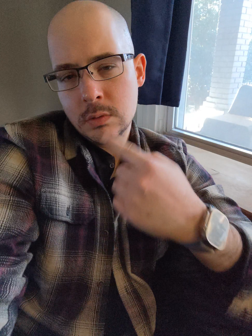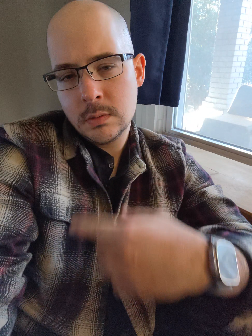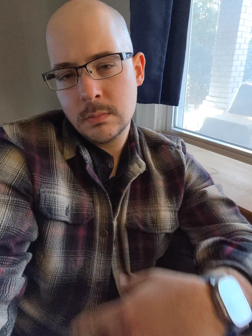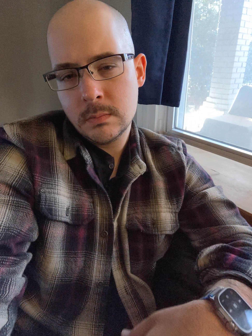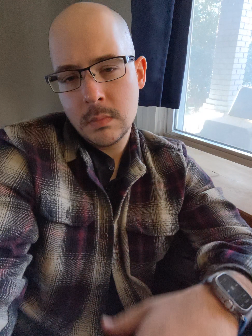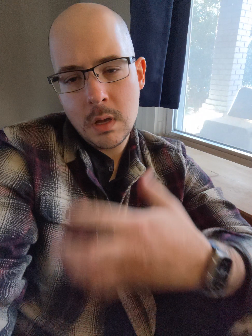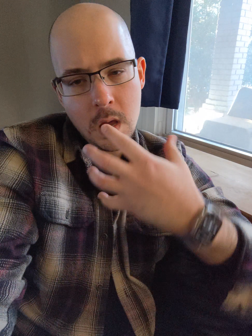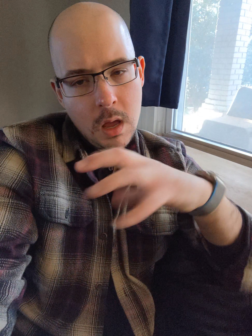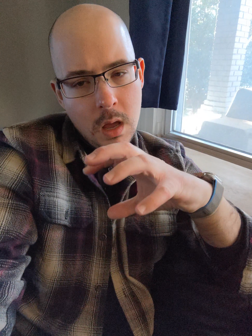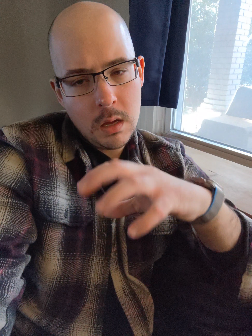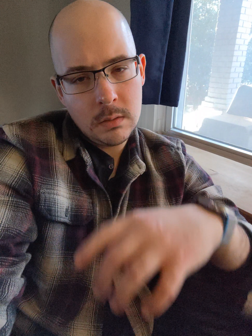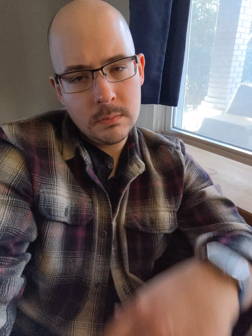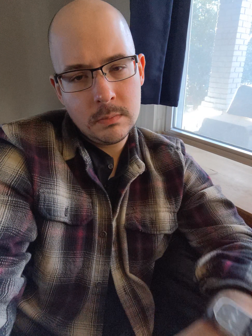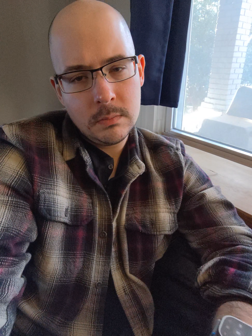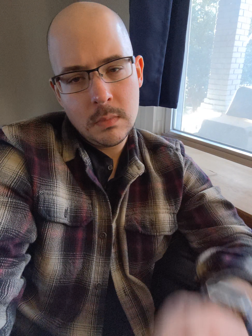hot